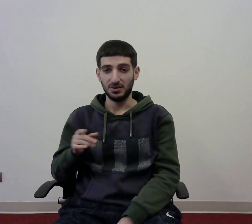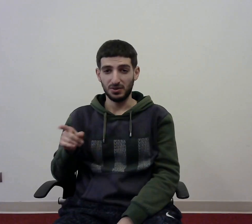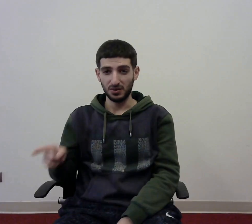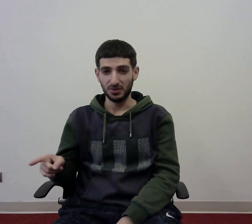O